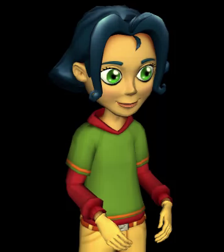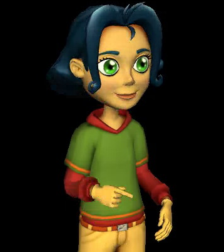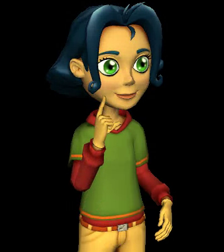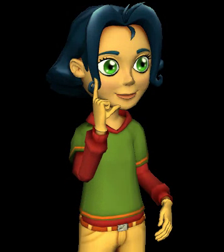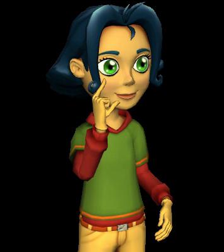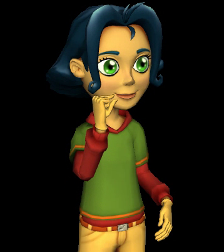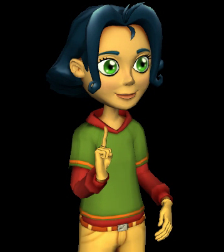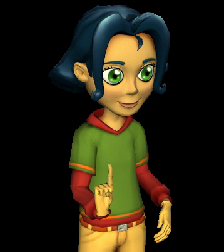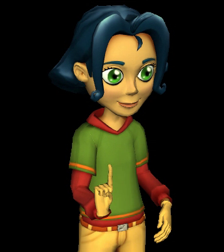والدين